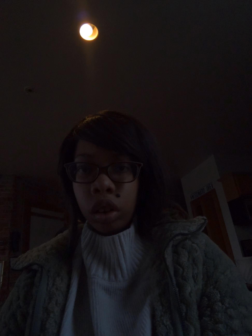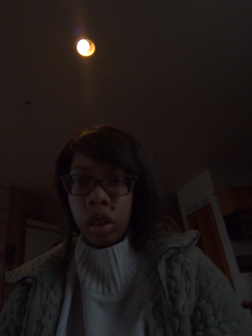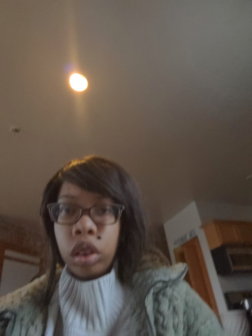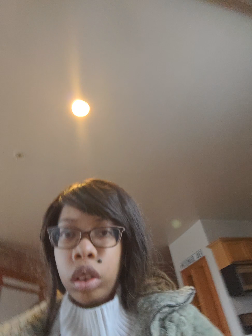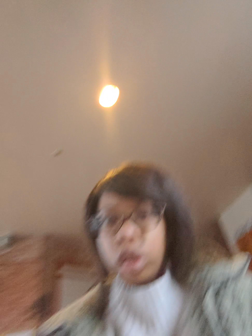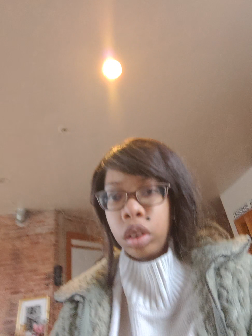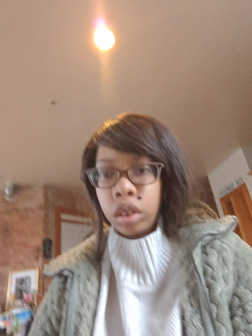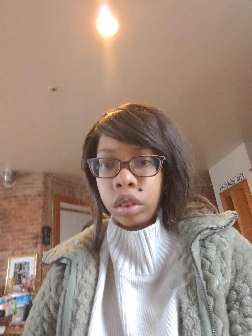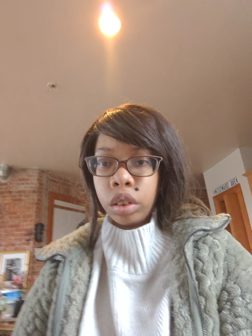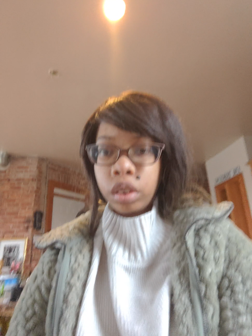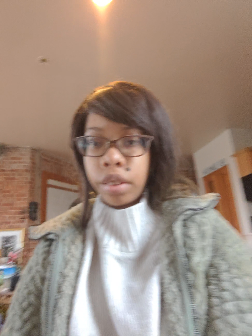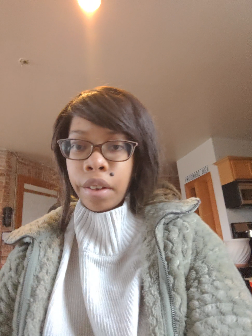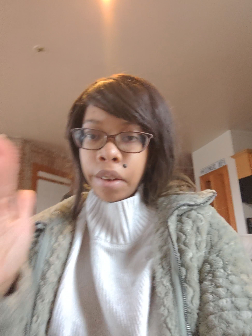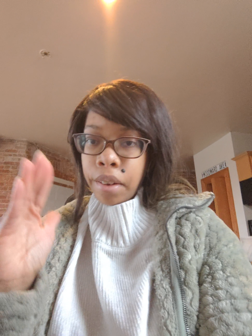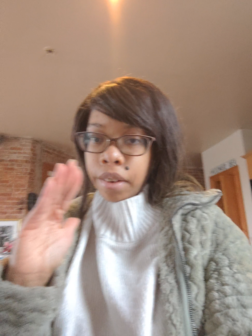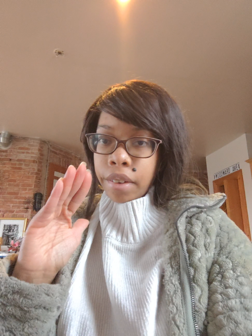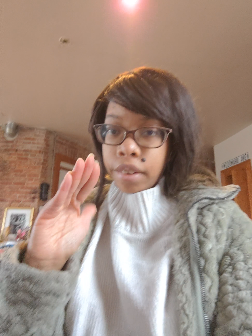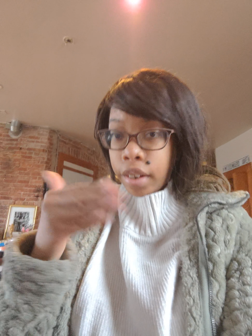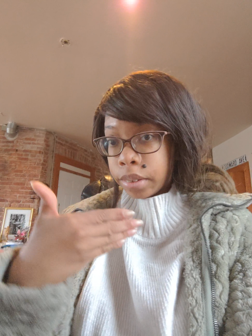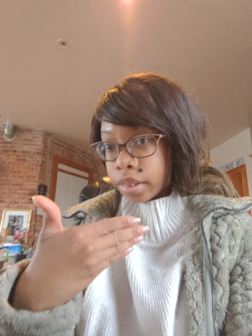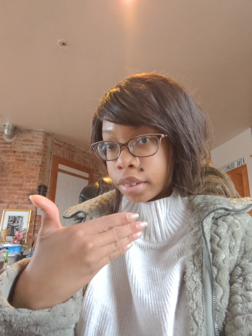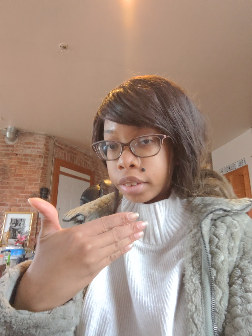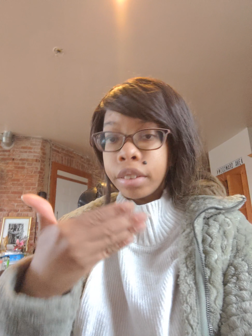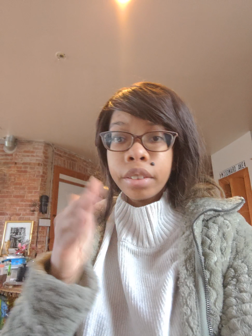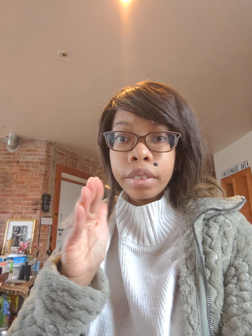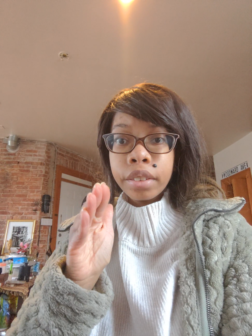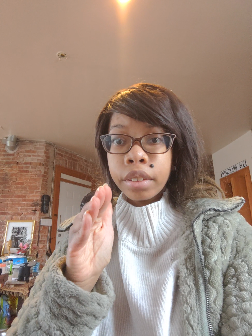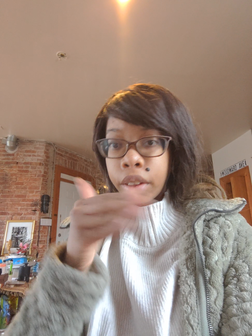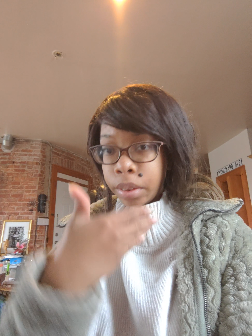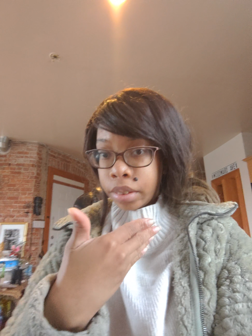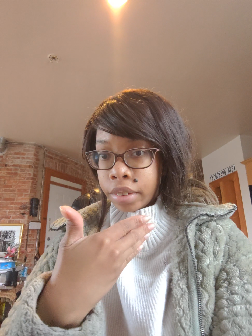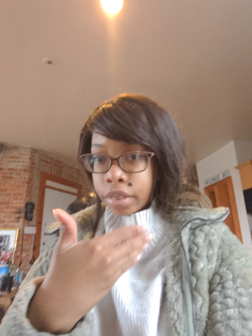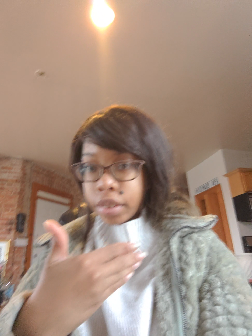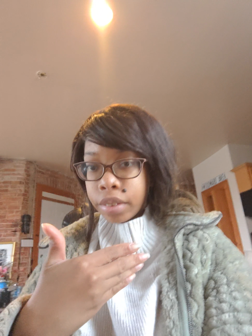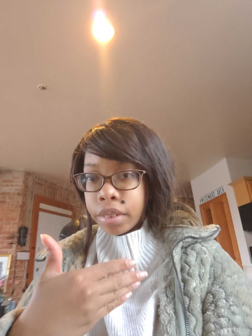room